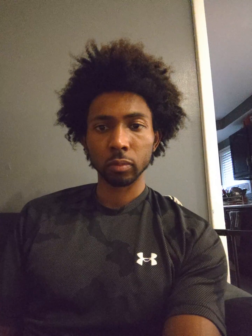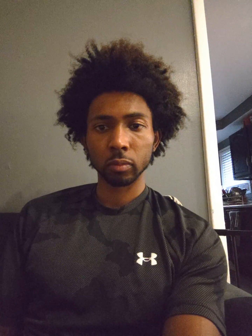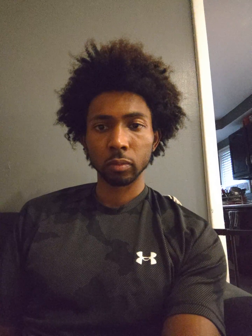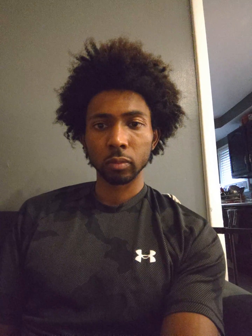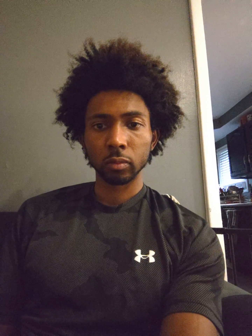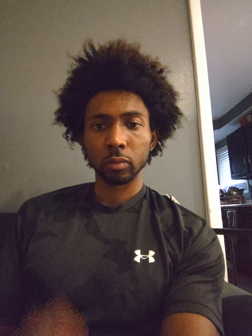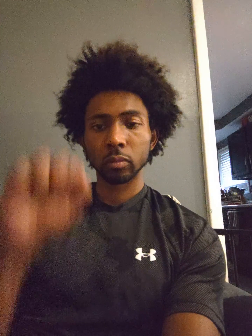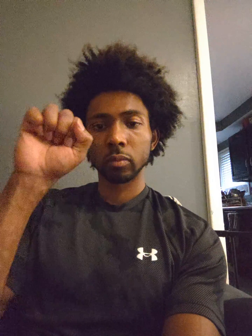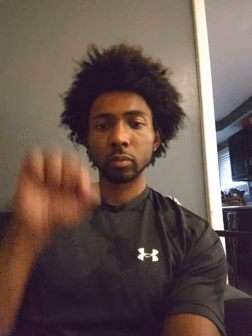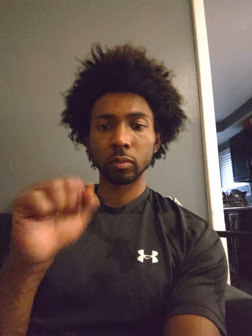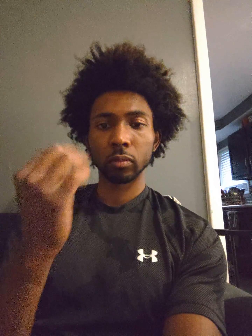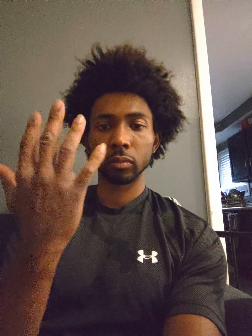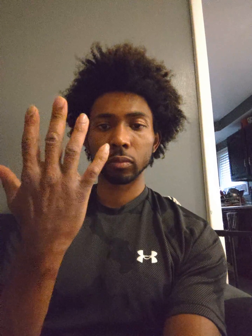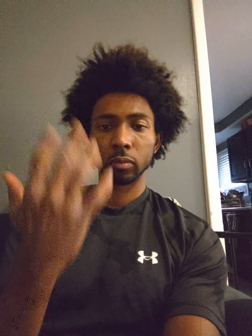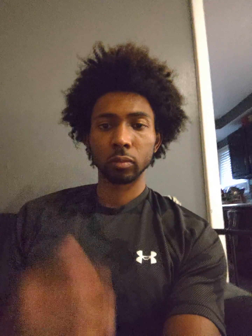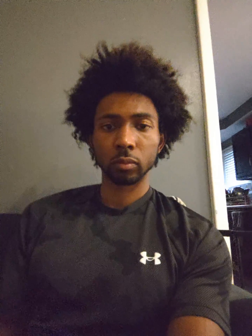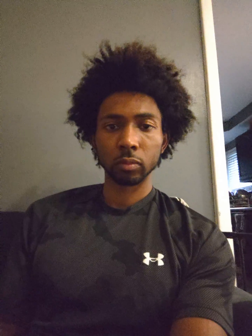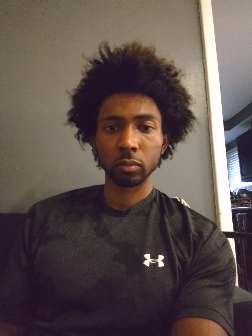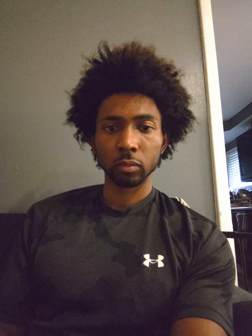gloves